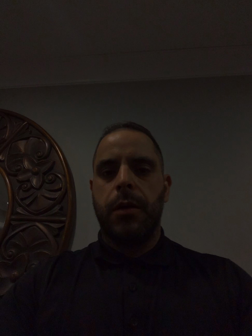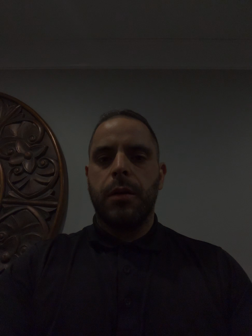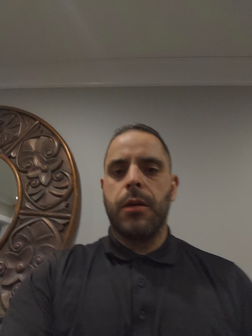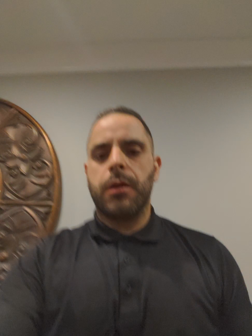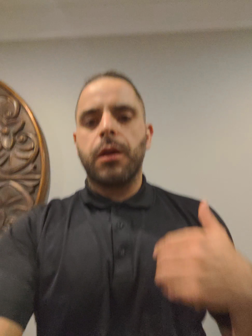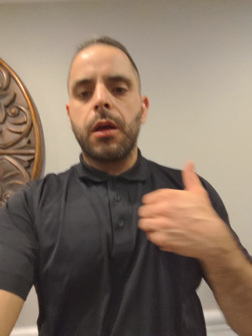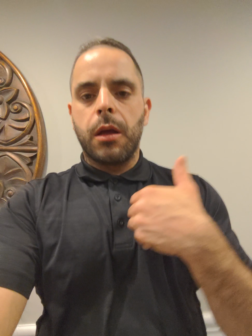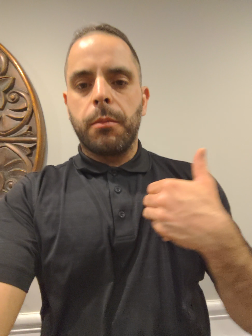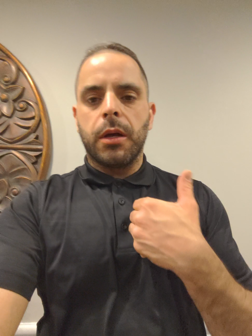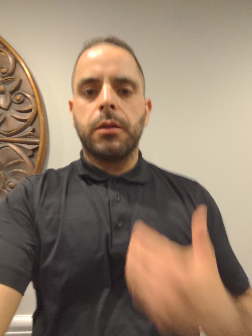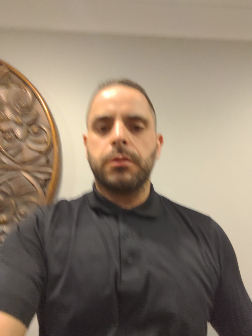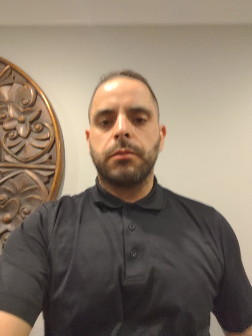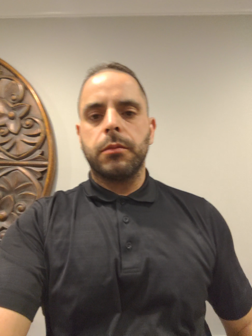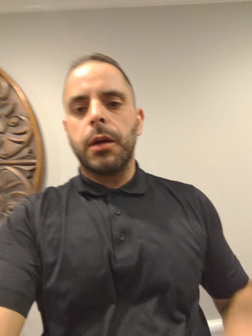animal